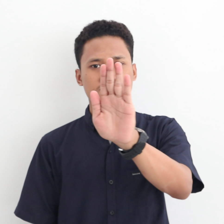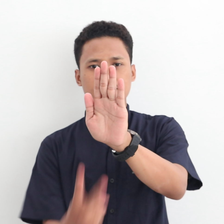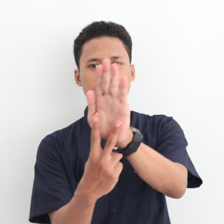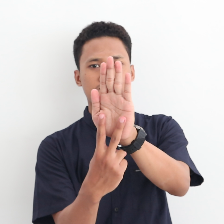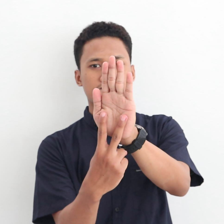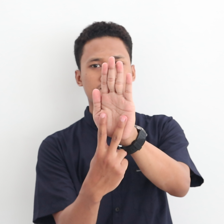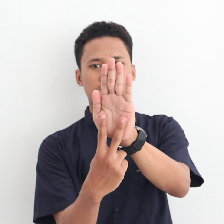N